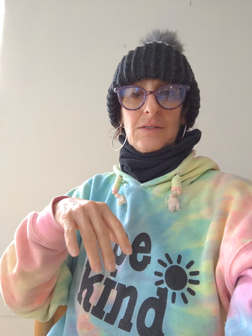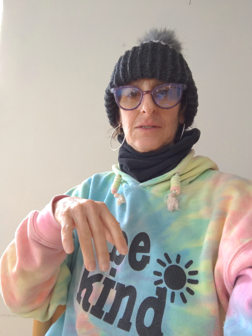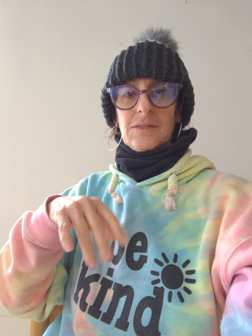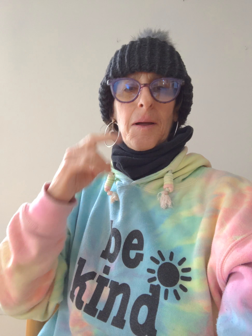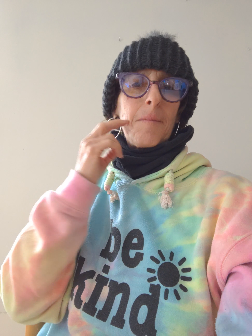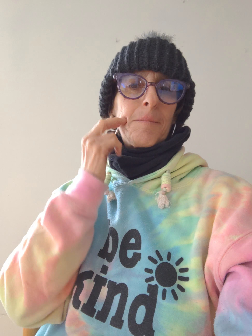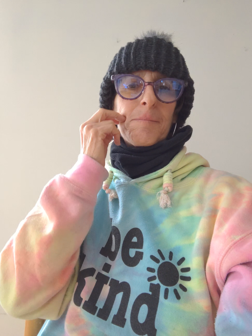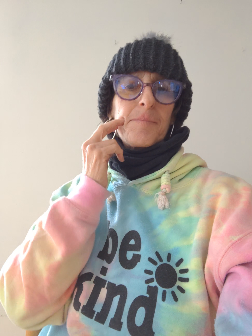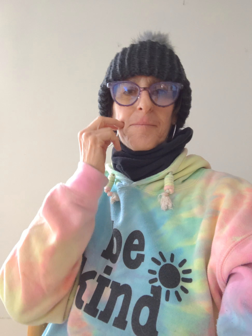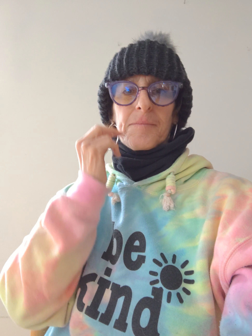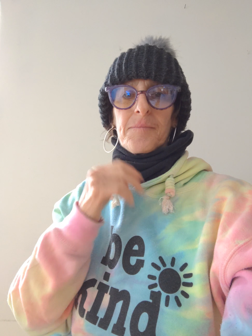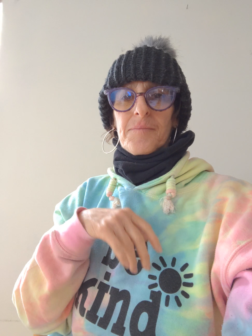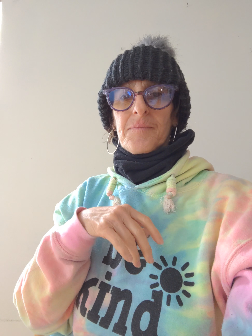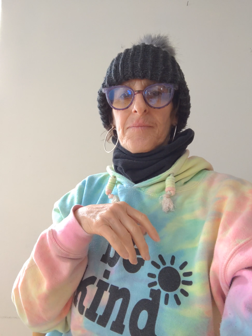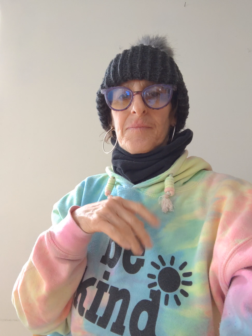gum